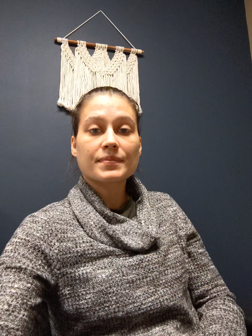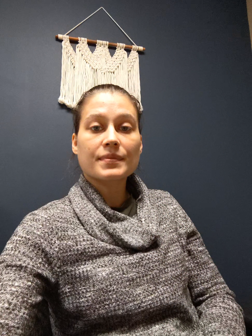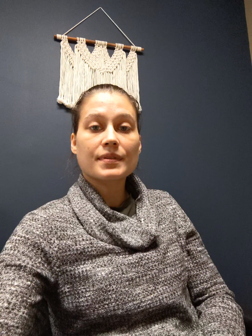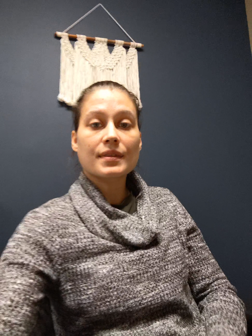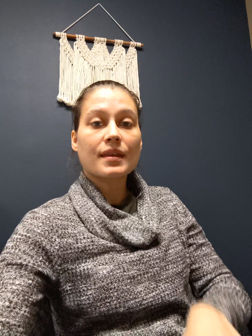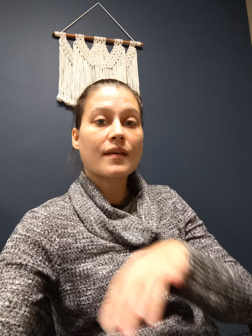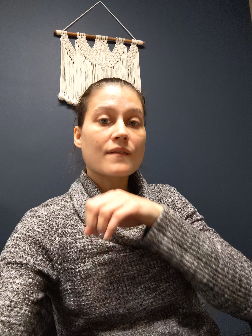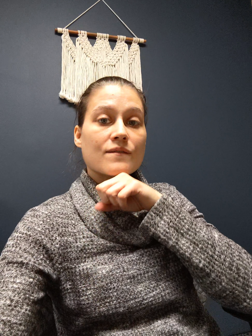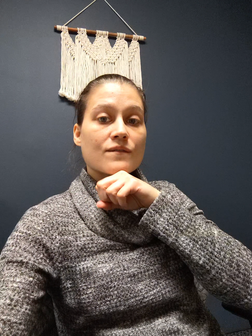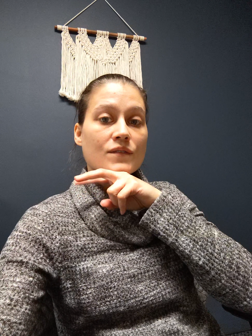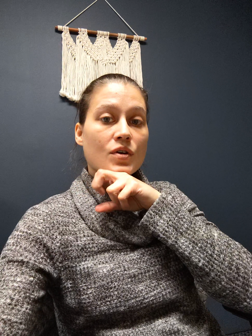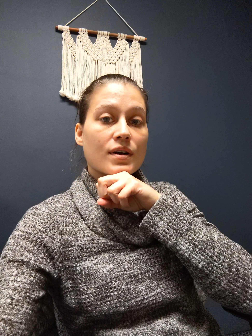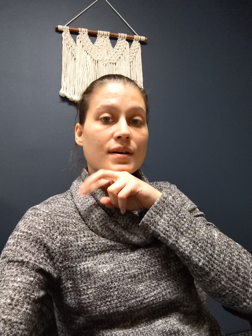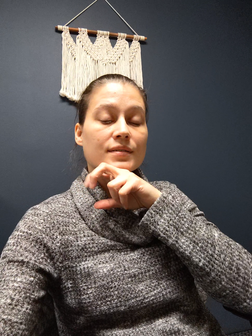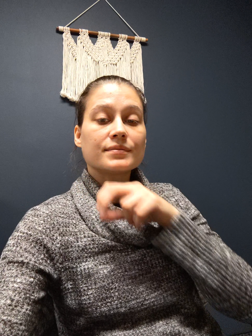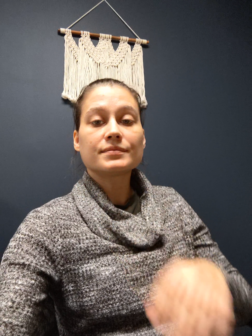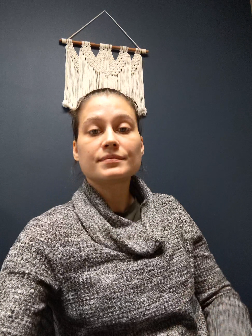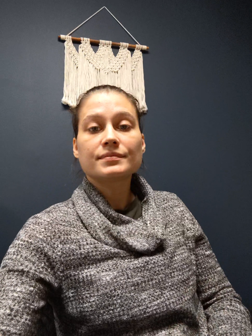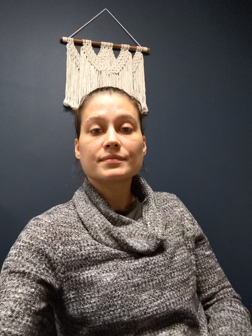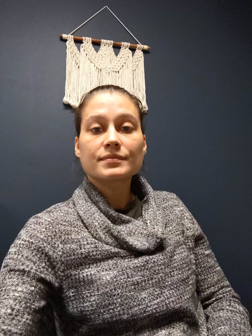frog